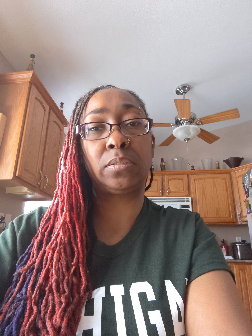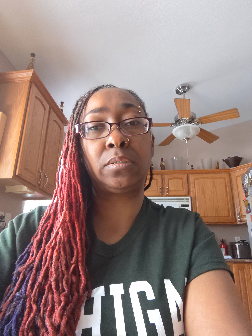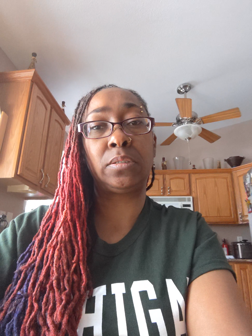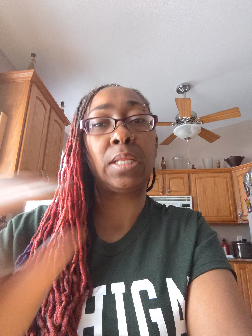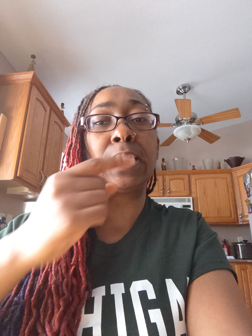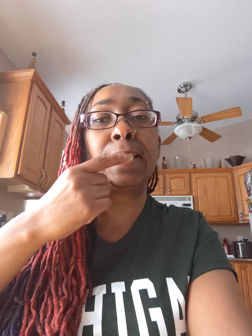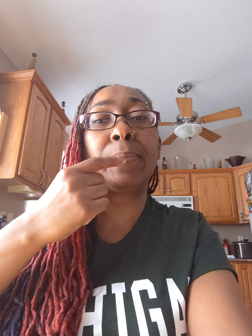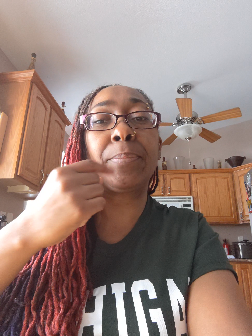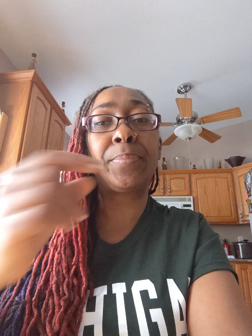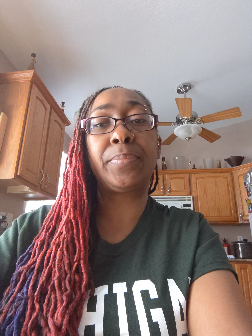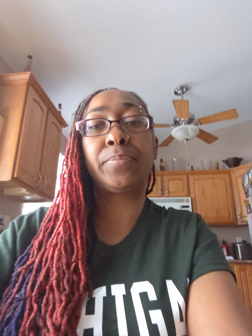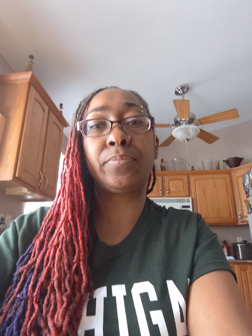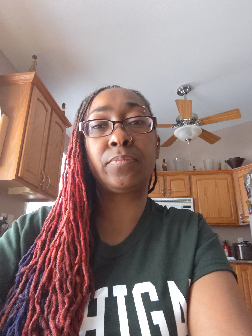lips